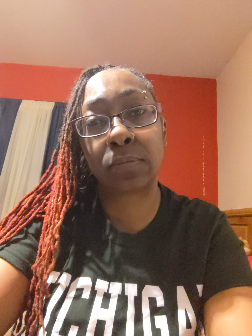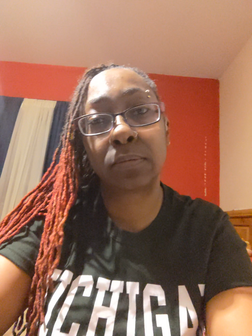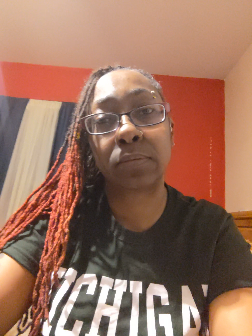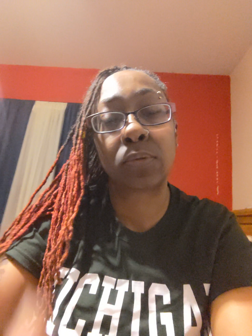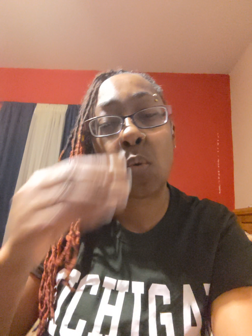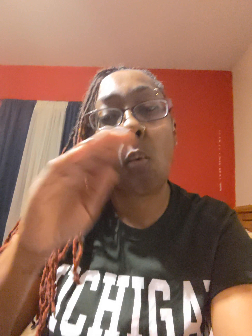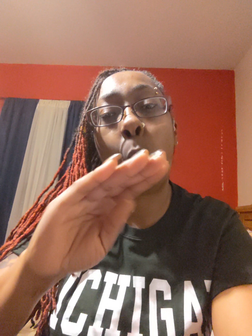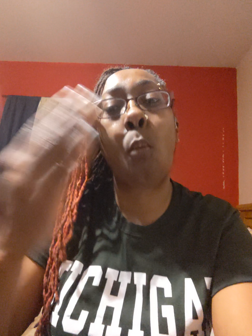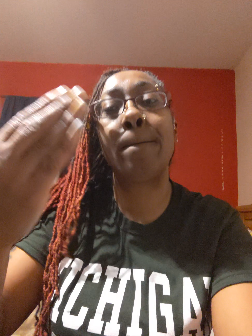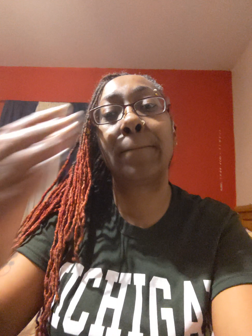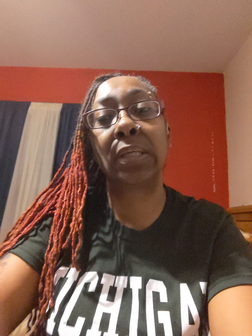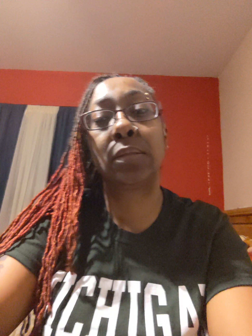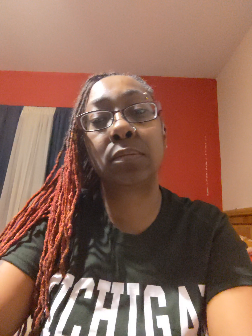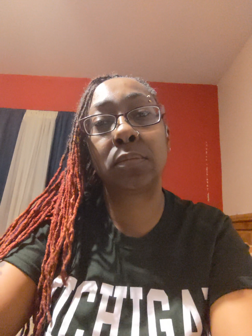open